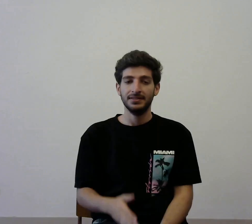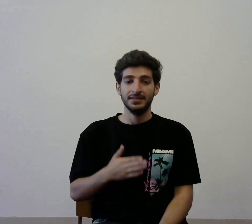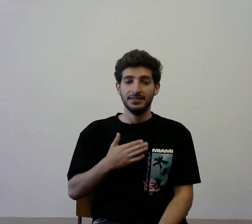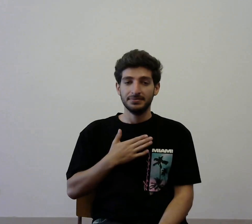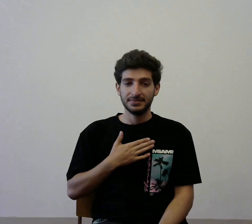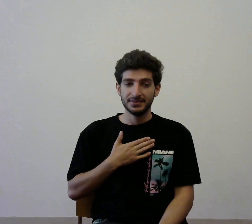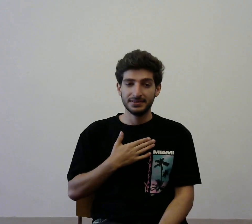mən